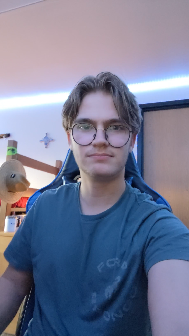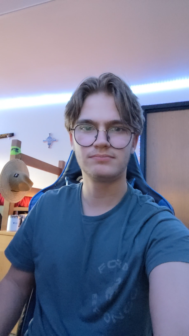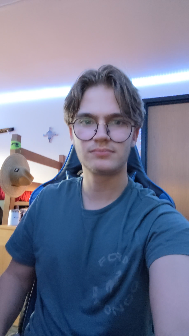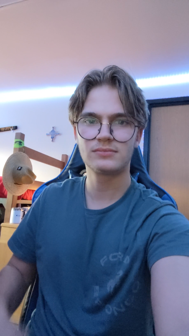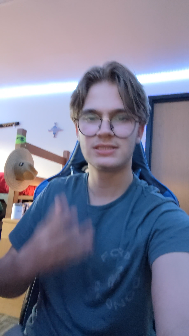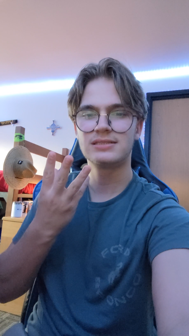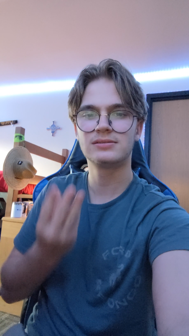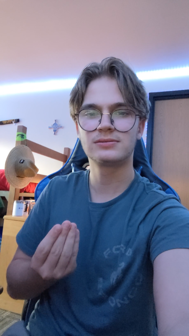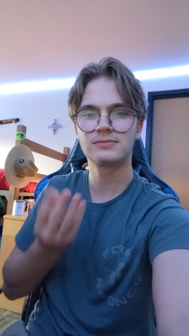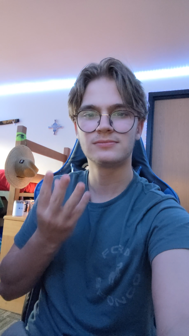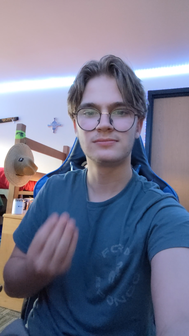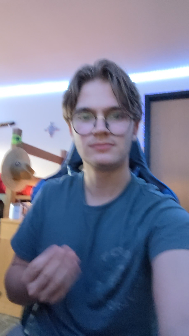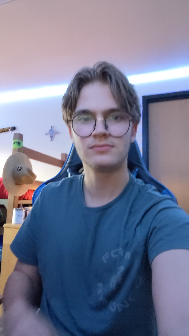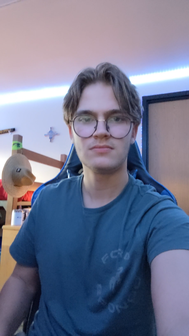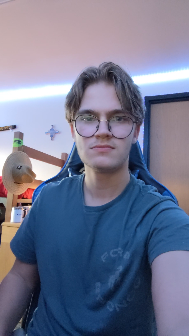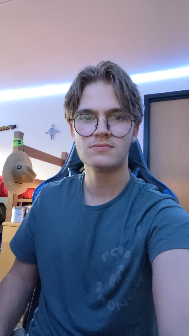gentle